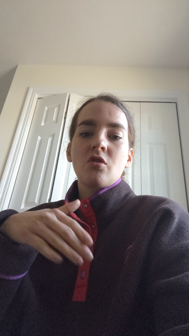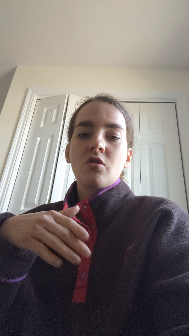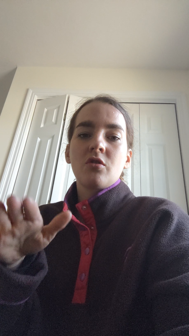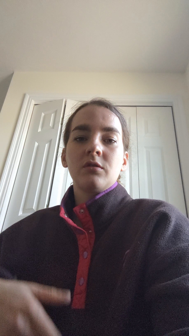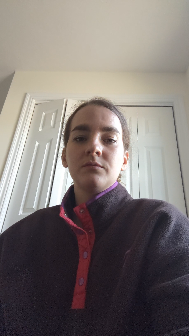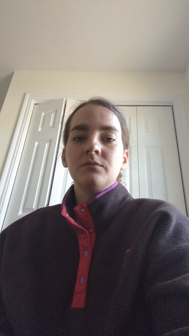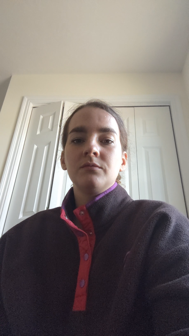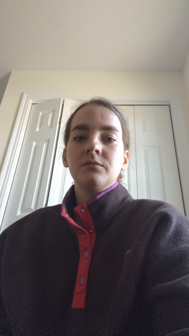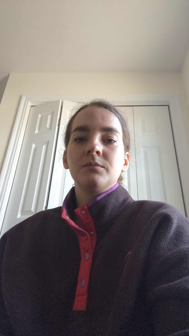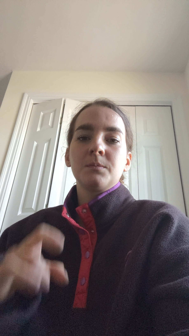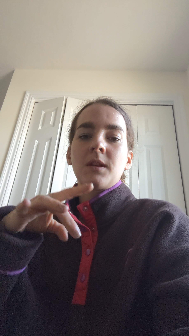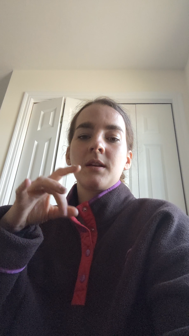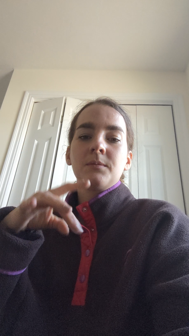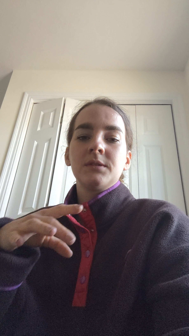pumpkin